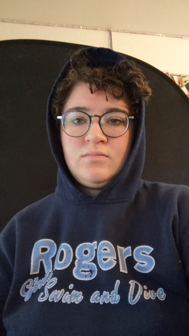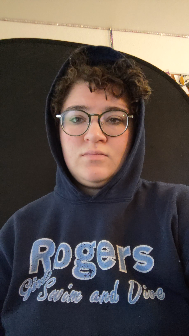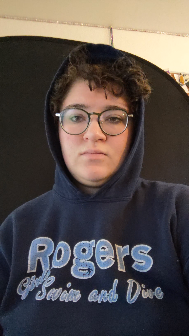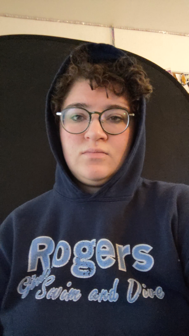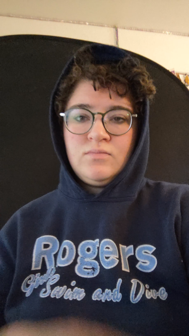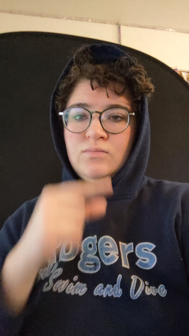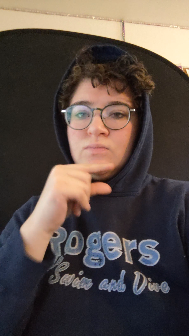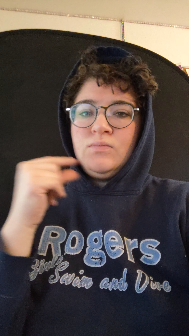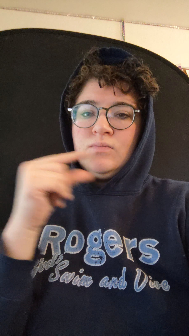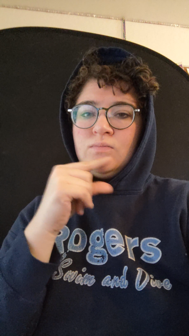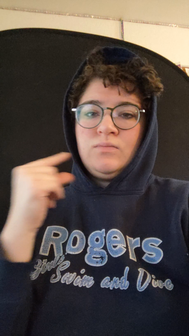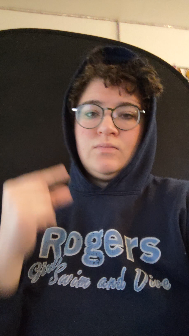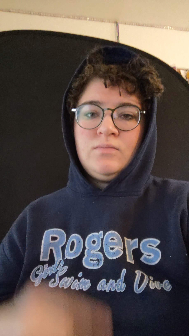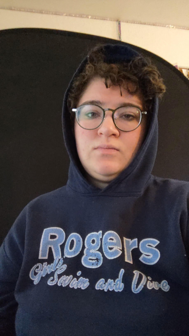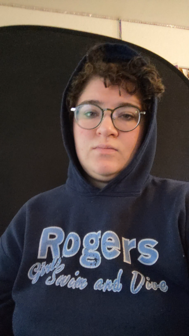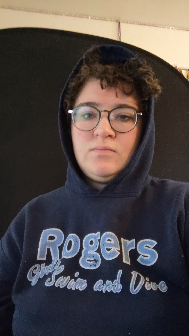glue